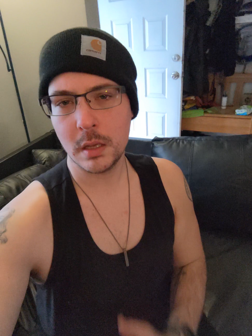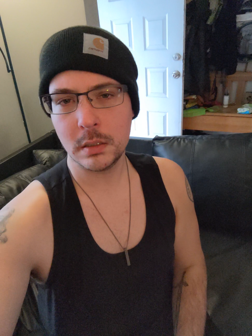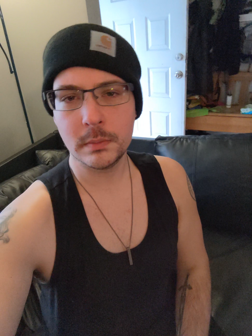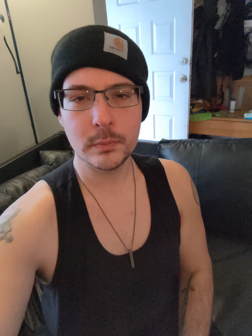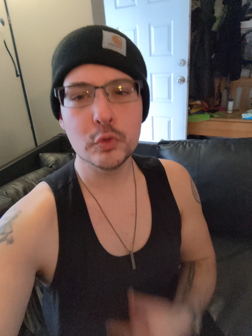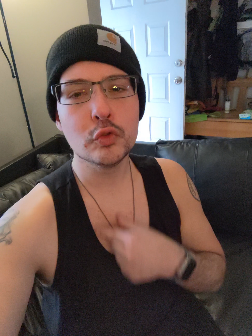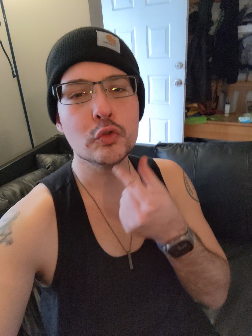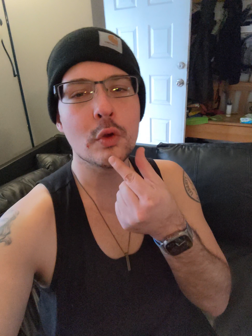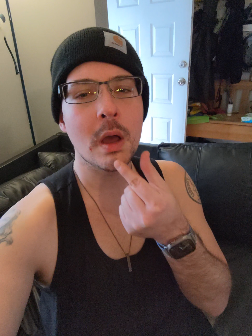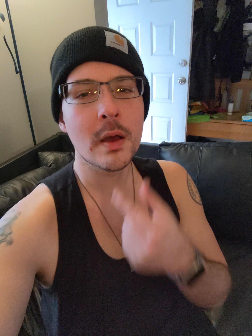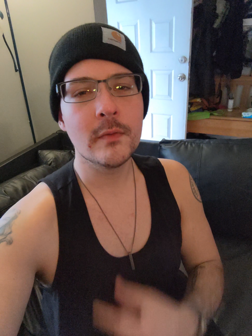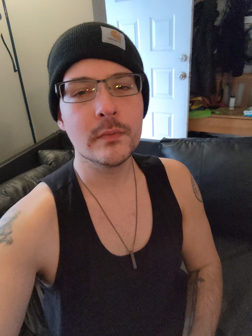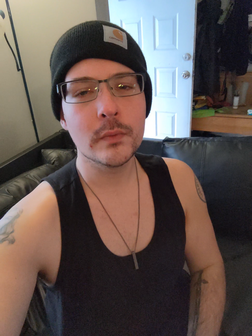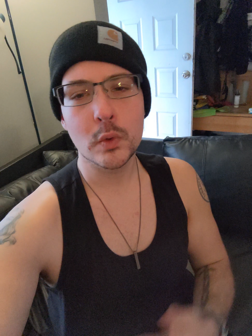giraffe